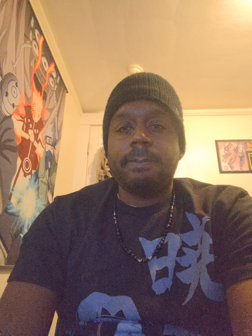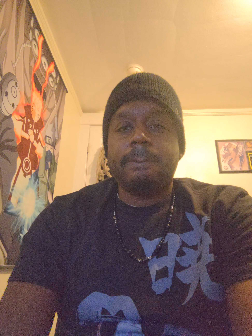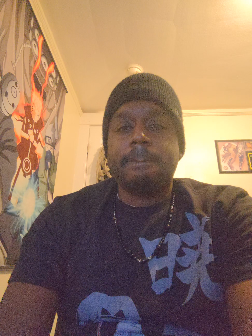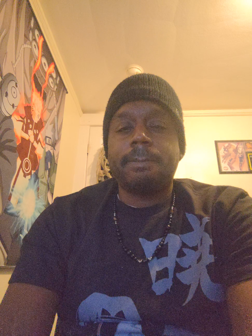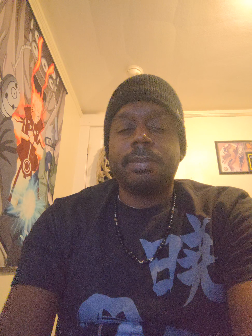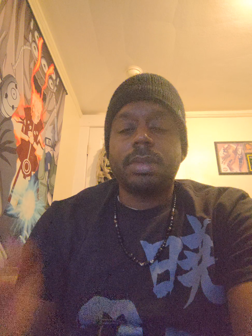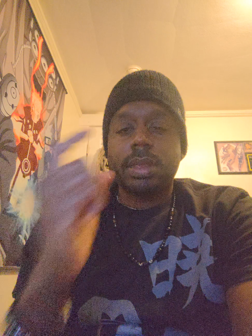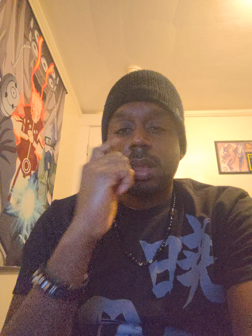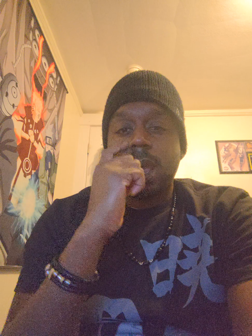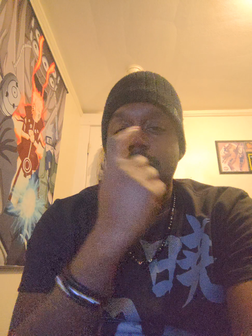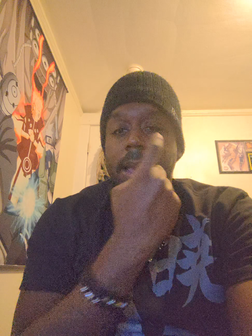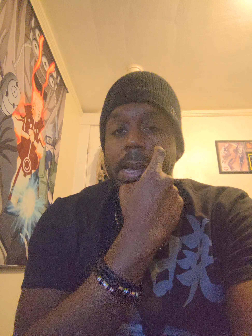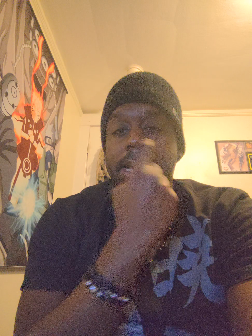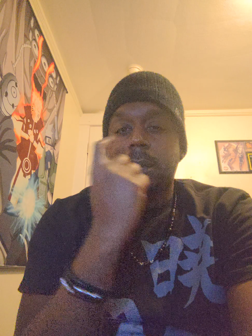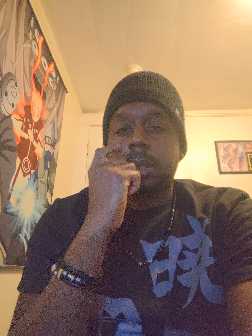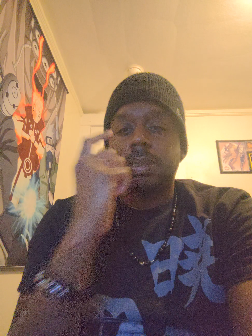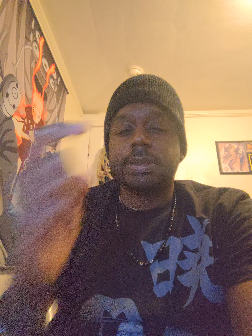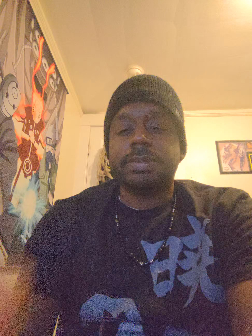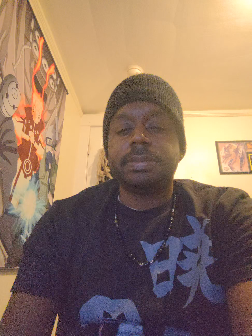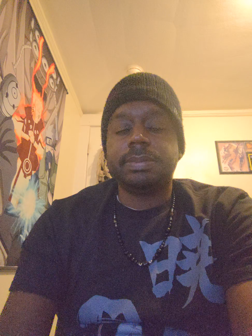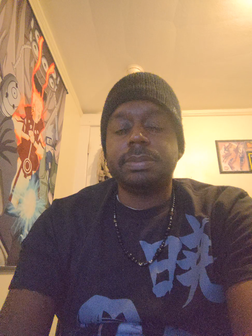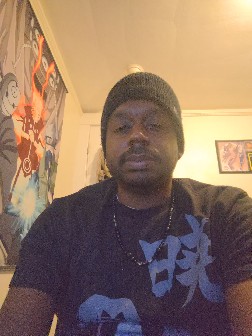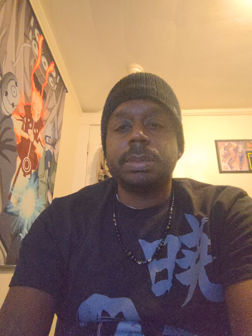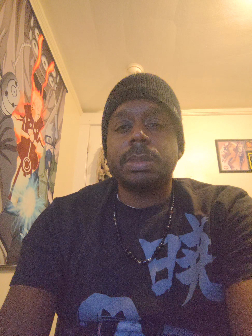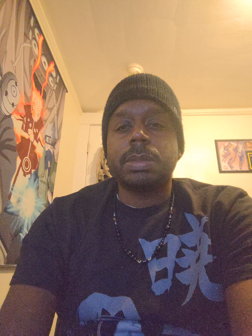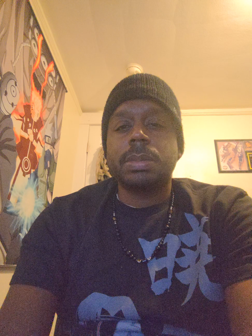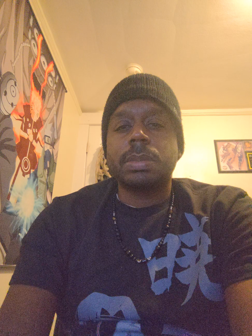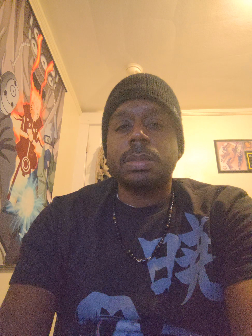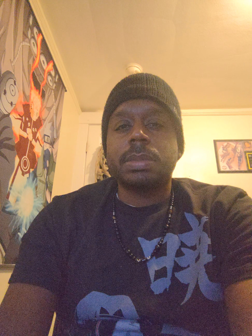eye